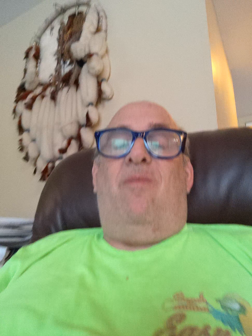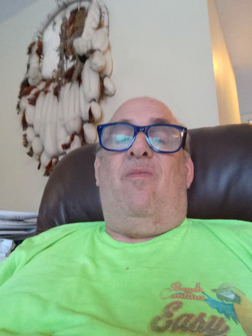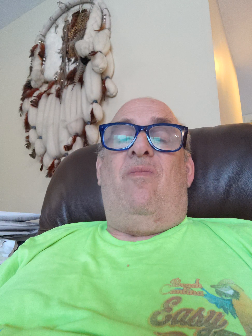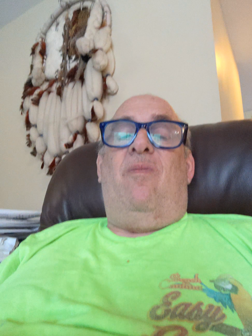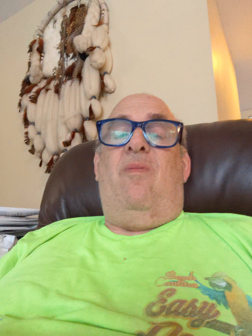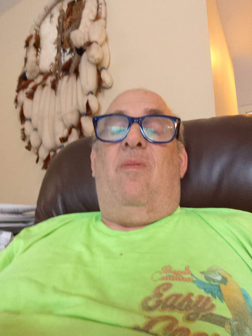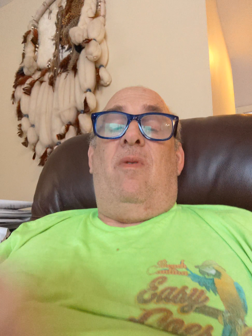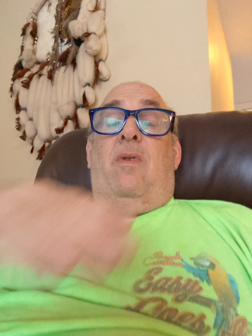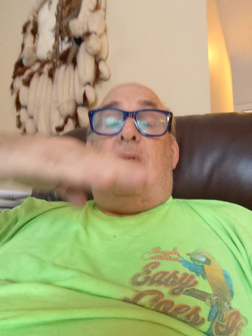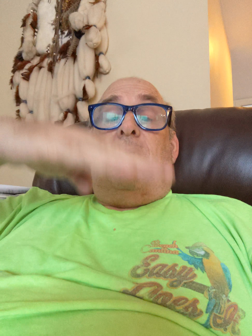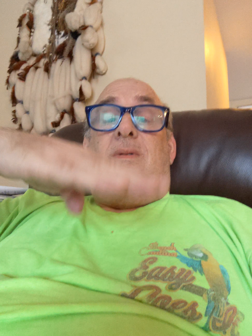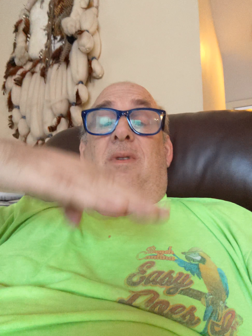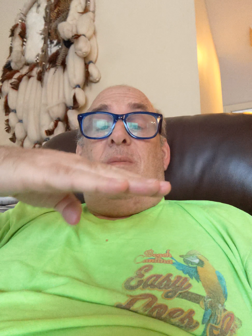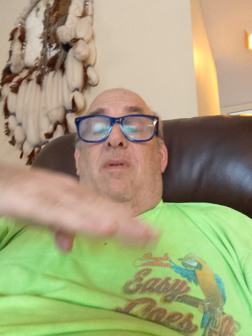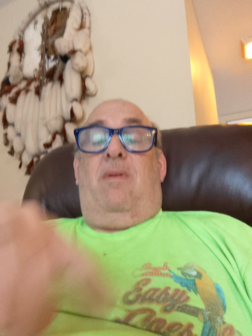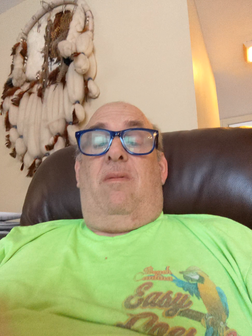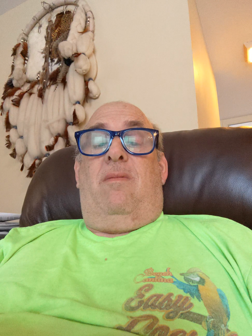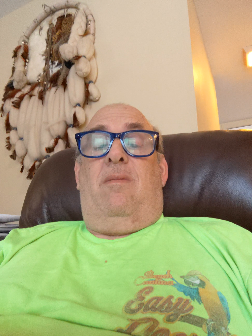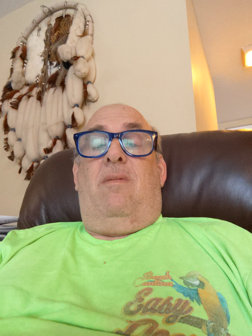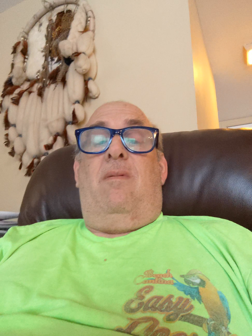table